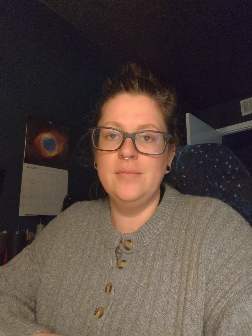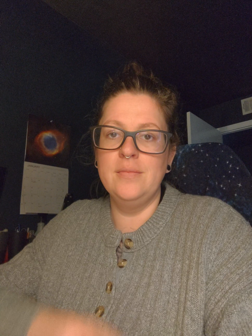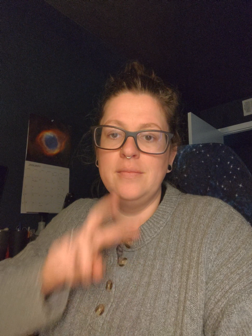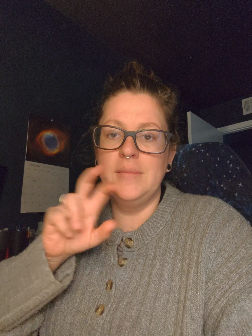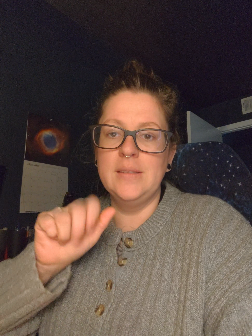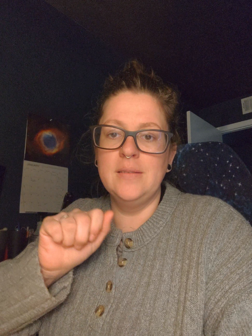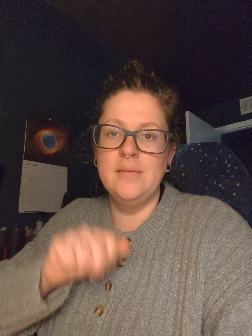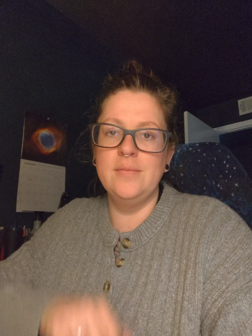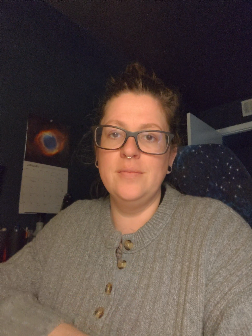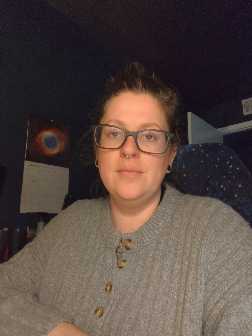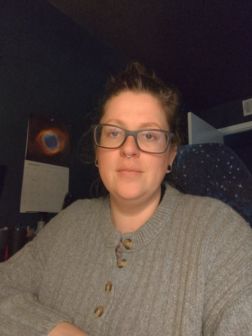pizza